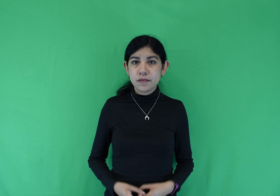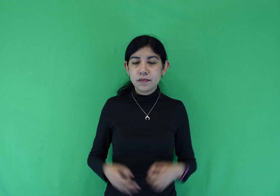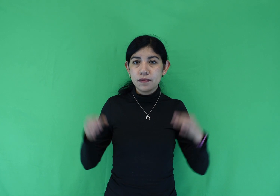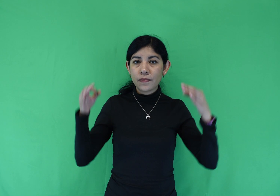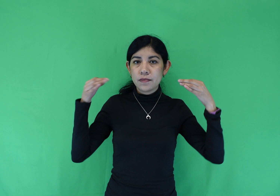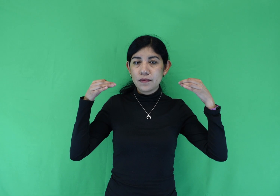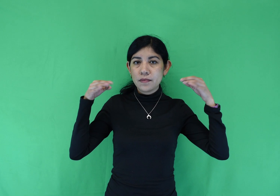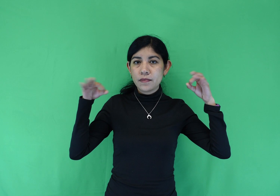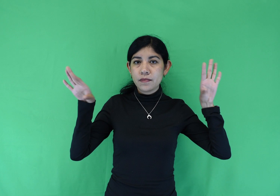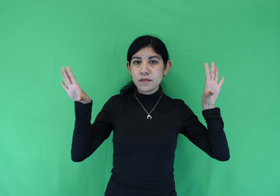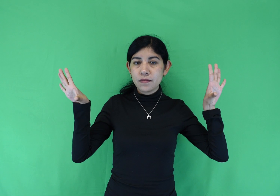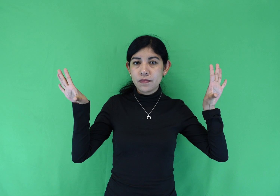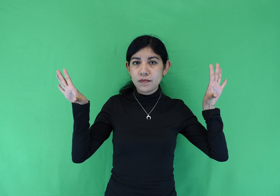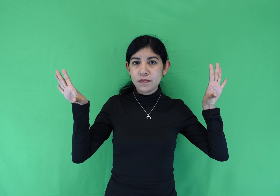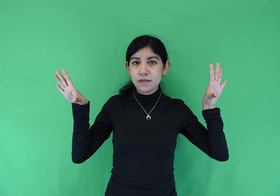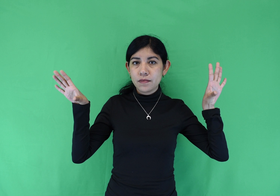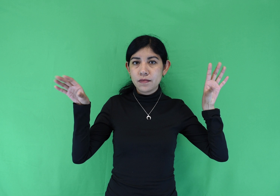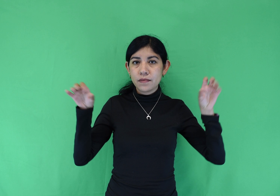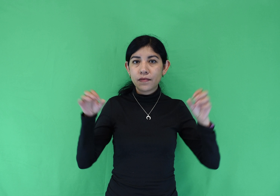suceso